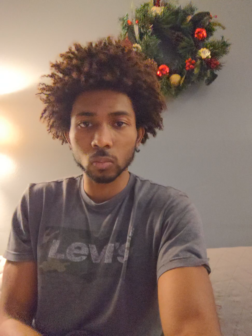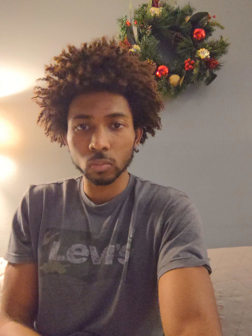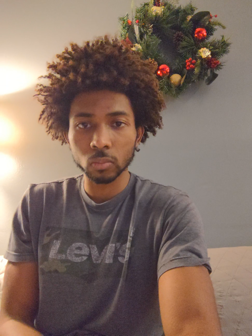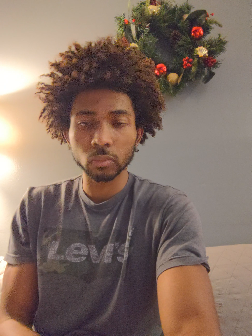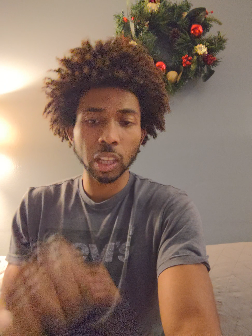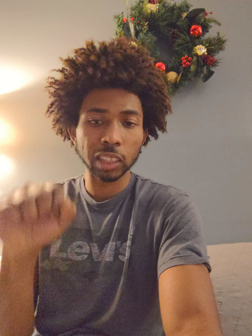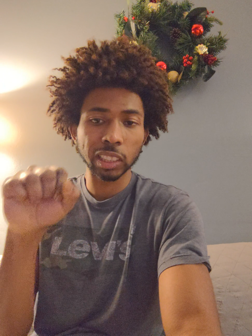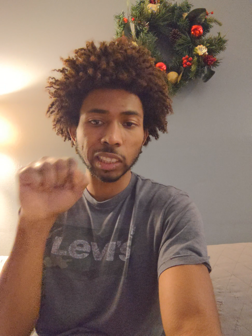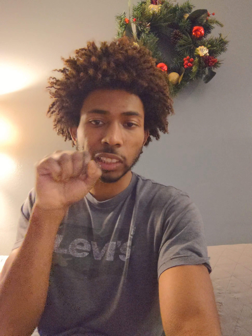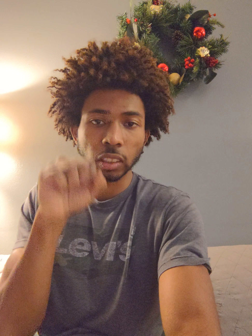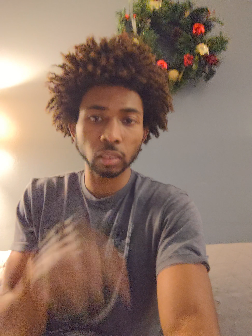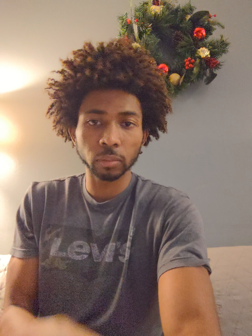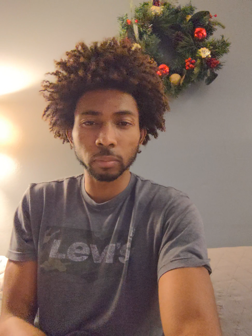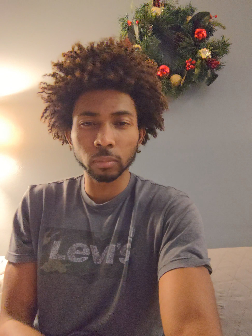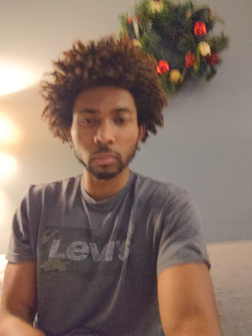carrot